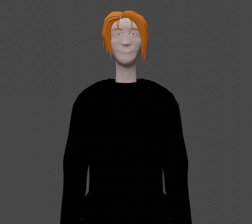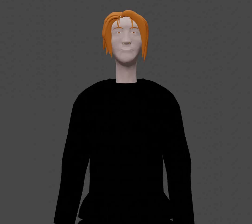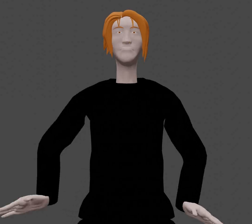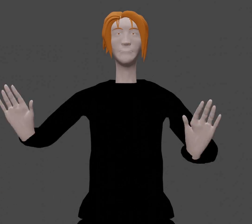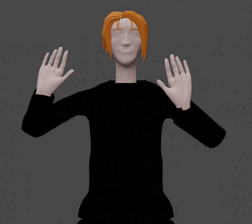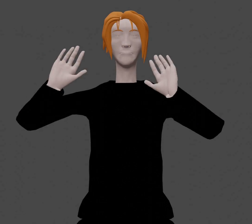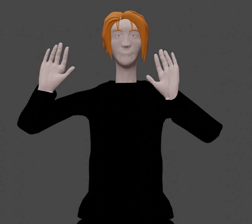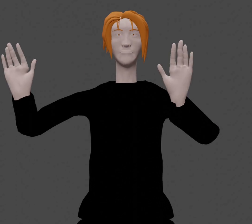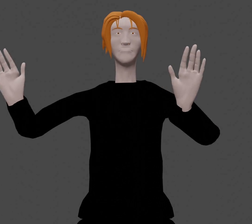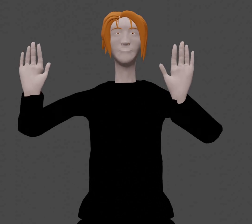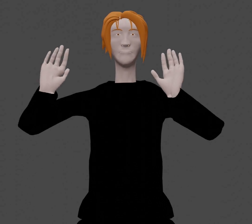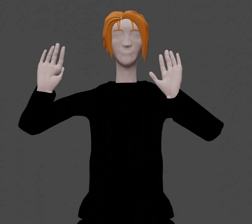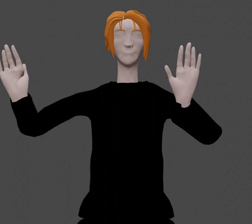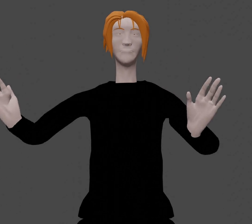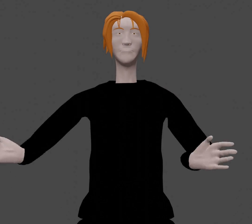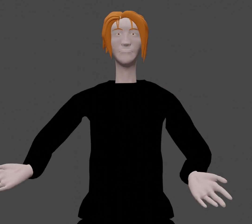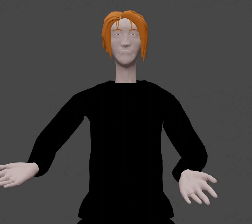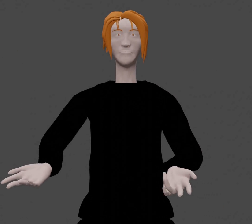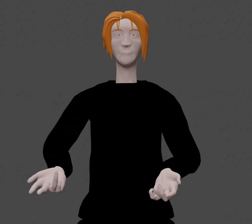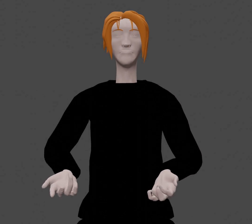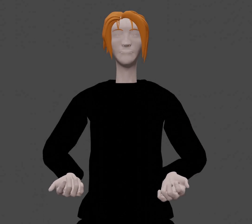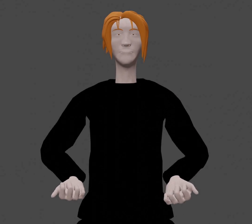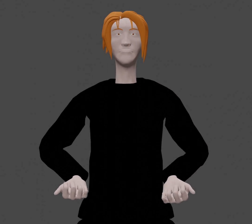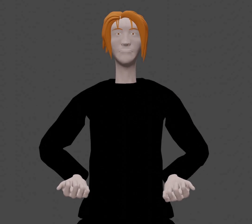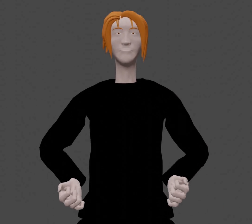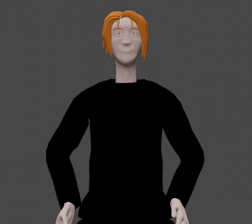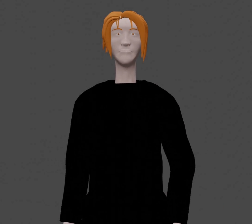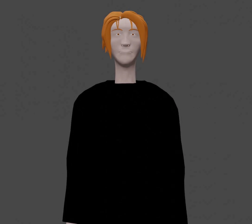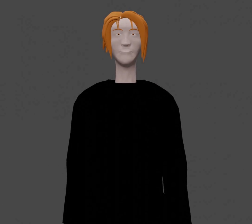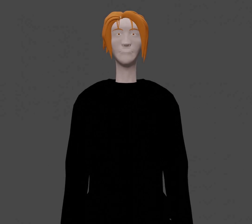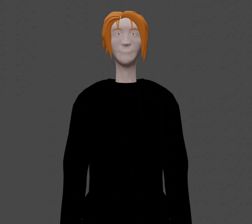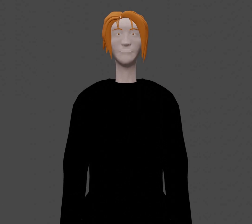Attract Atention